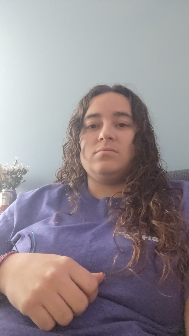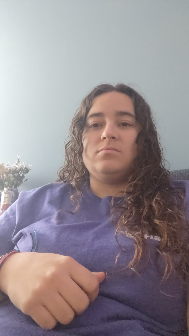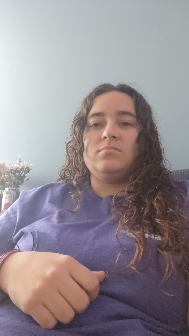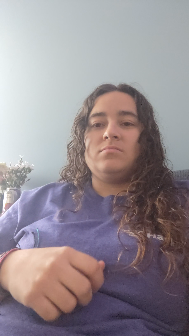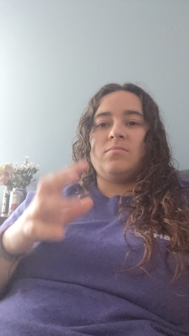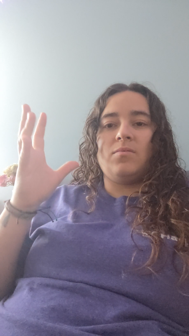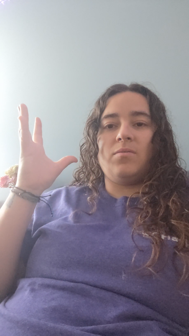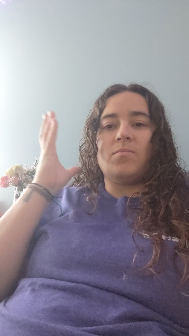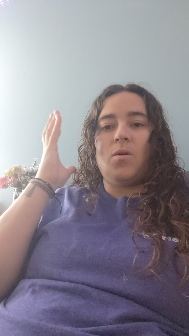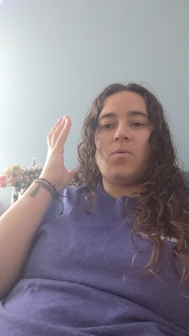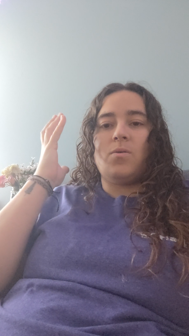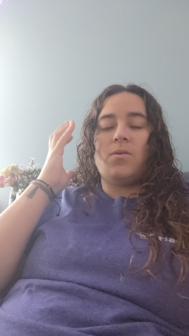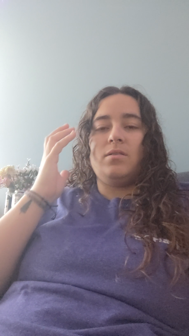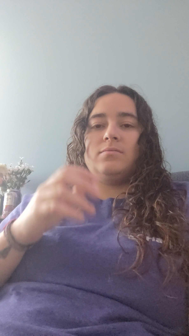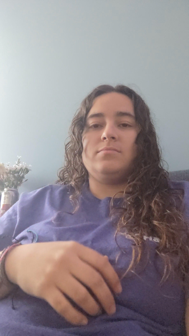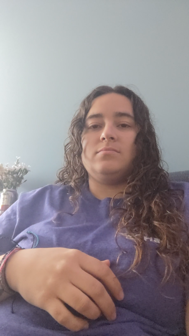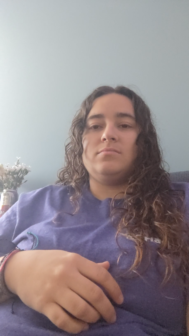pillow